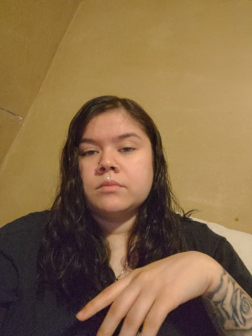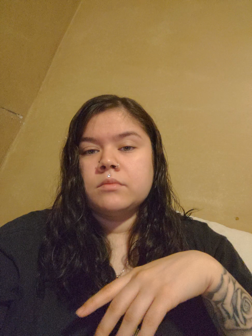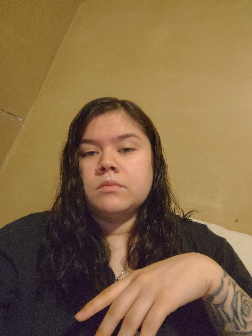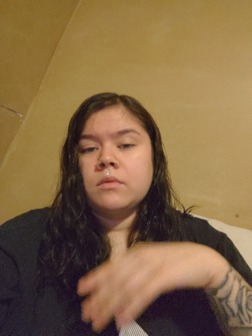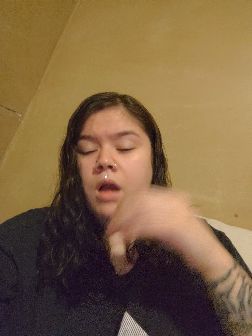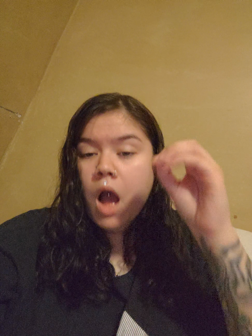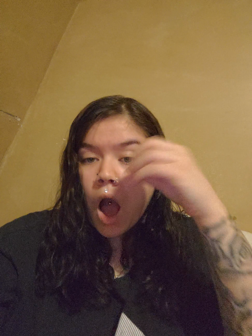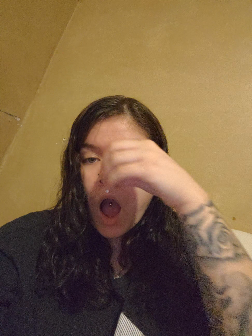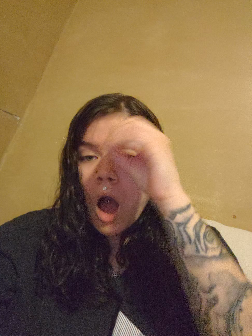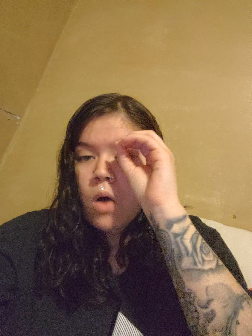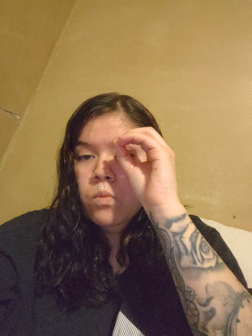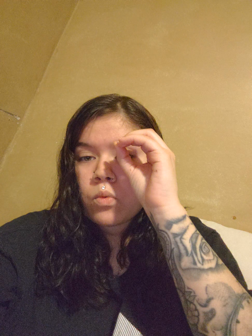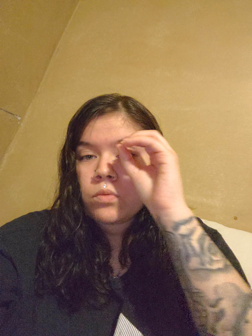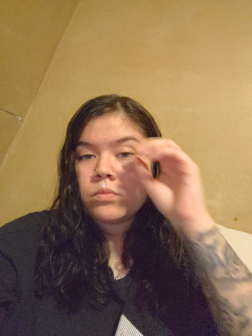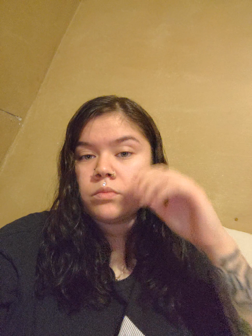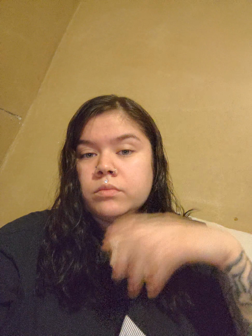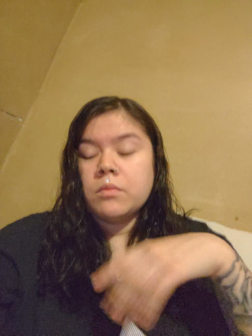owl